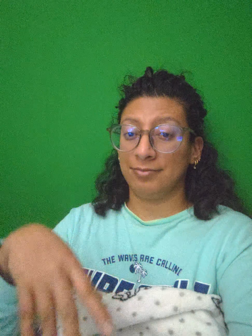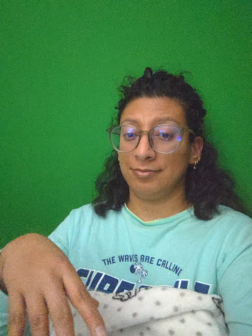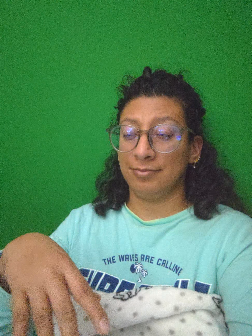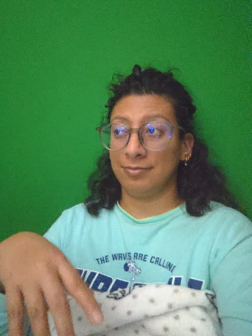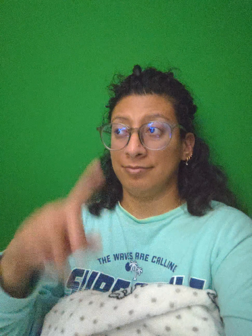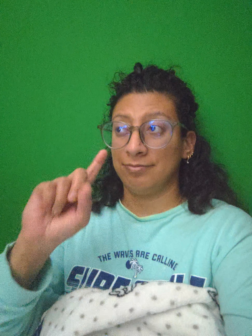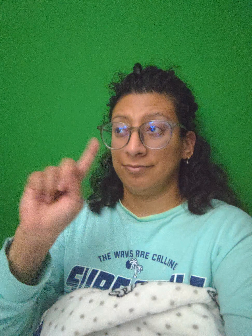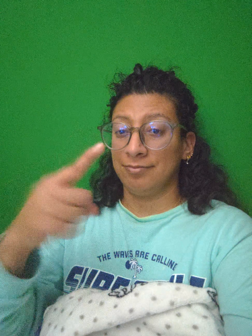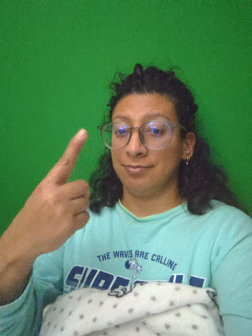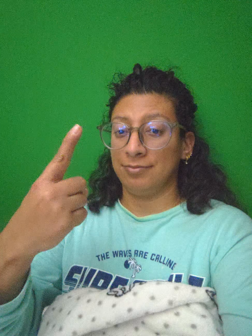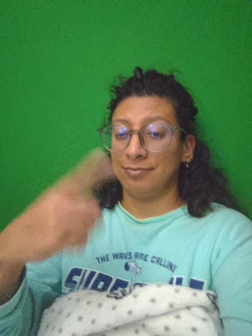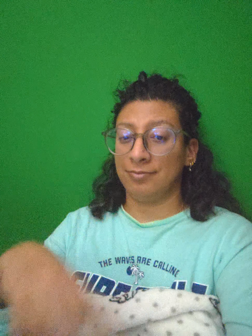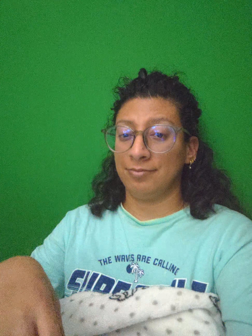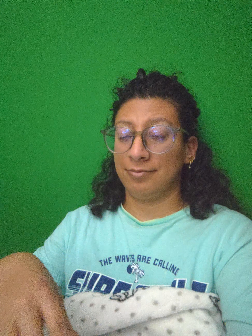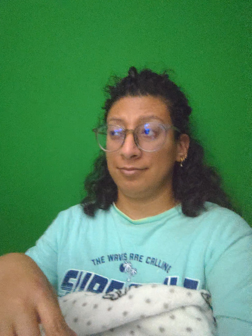first